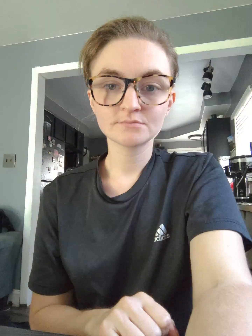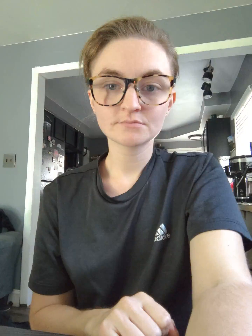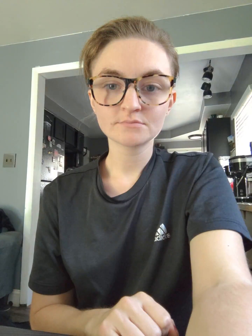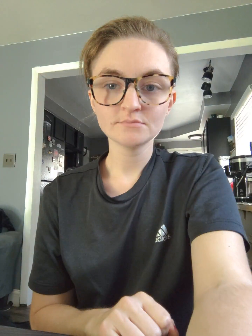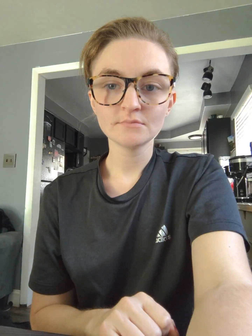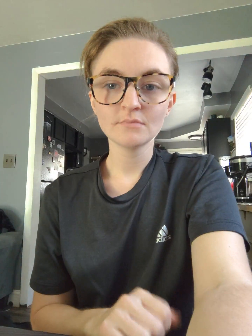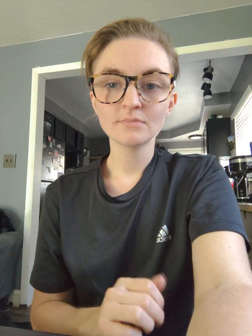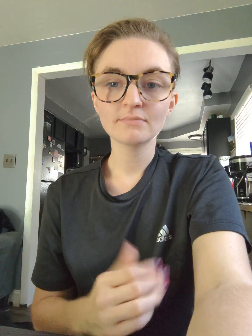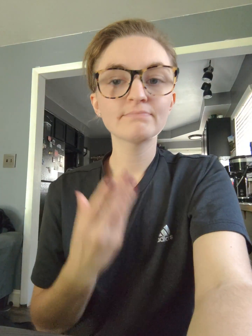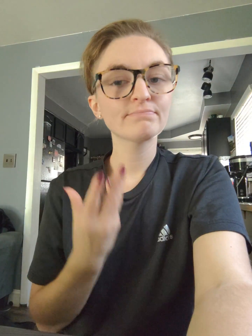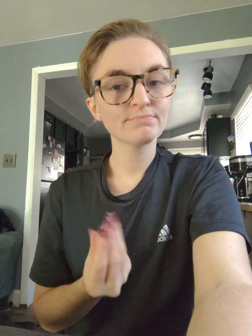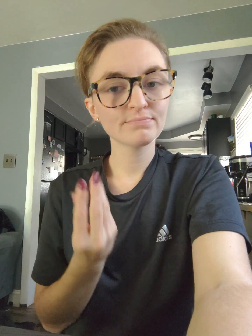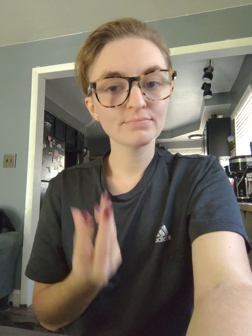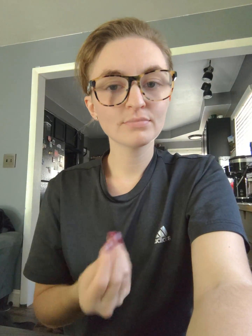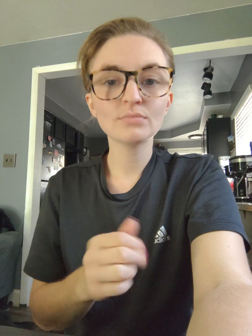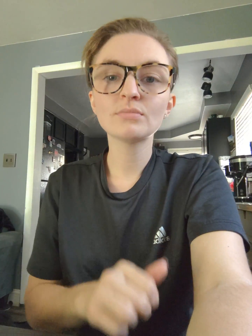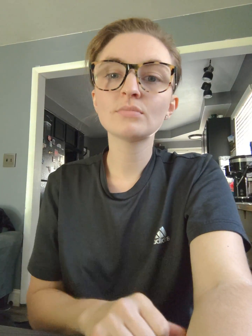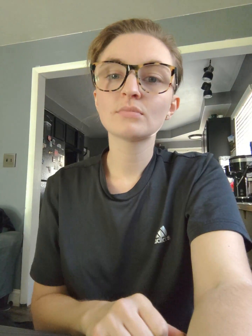gentle